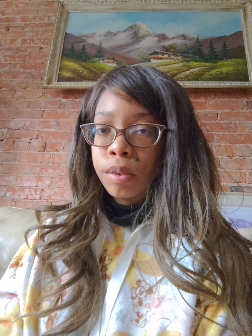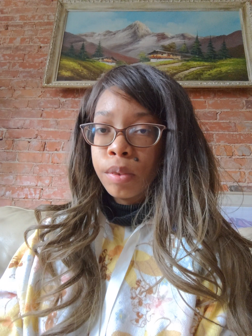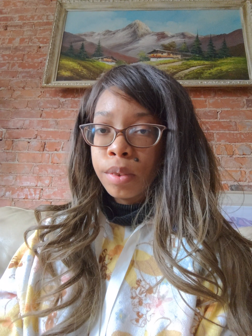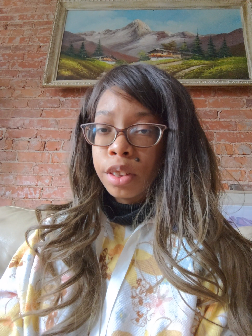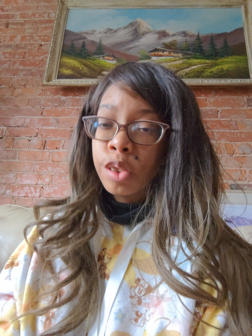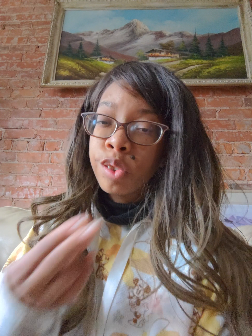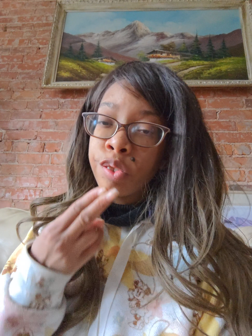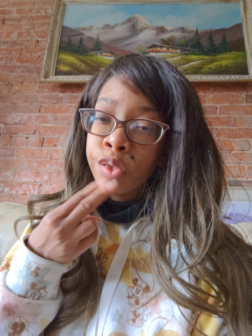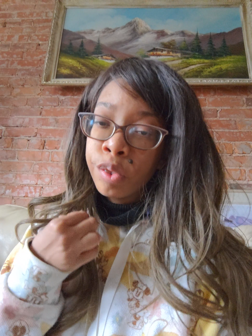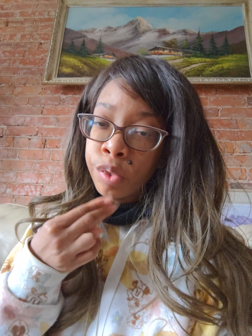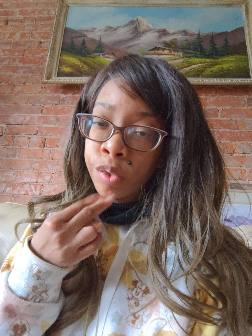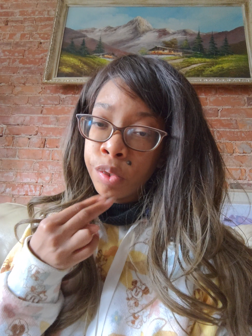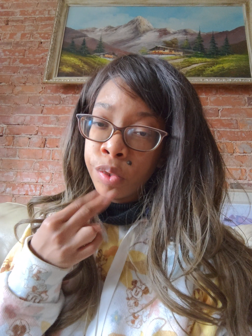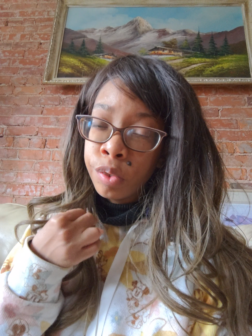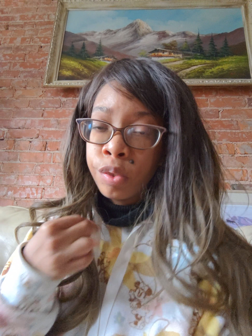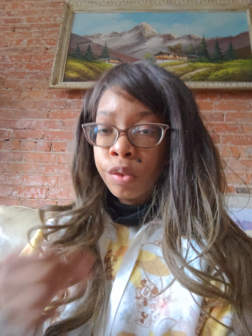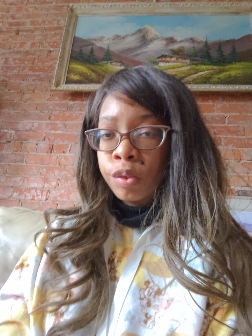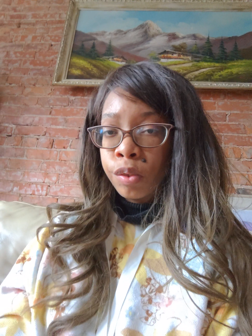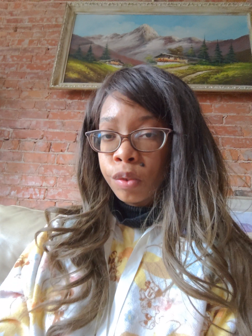cute